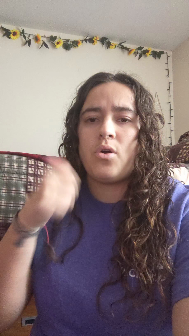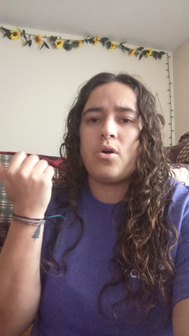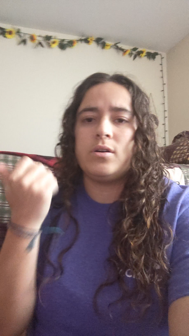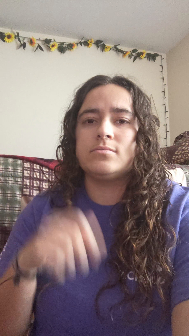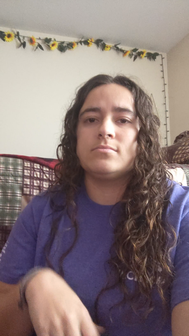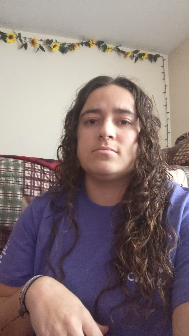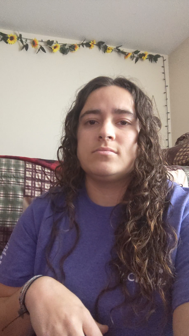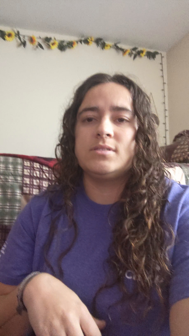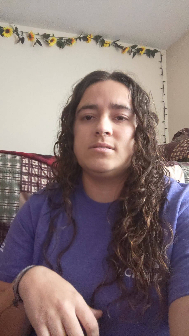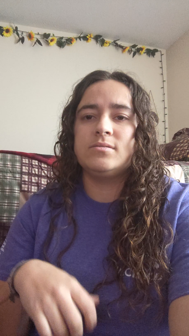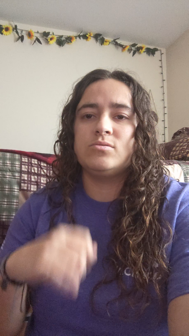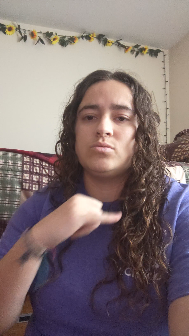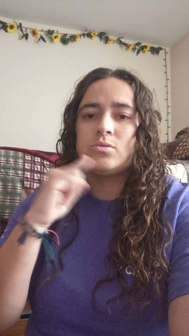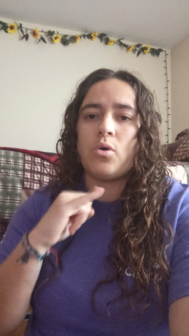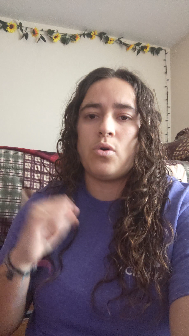draw